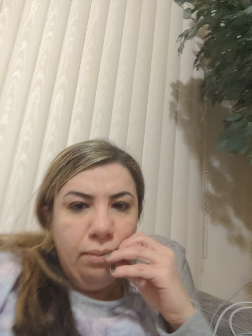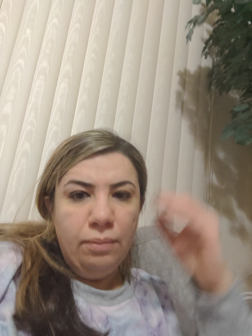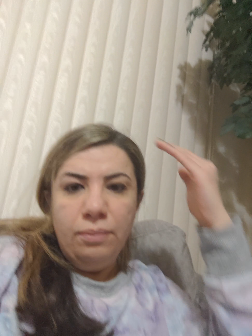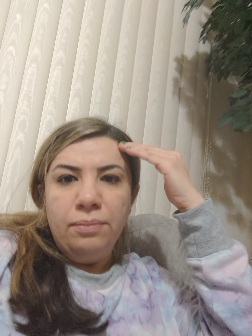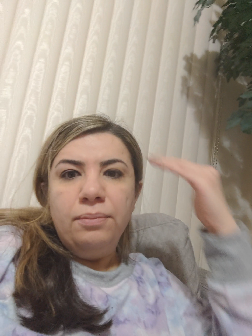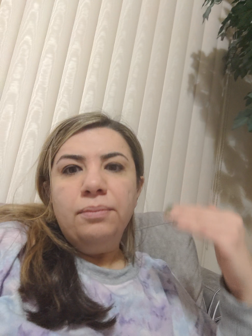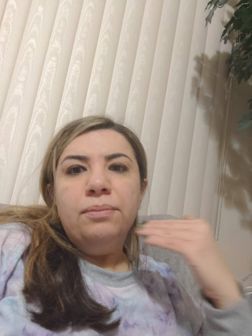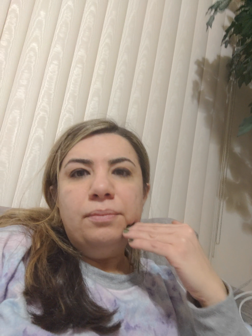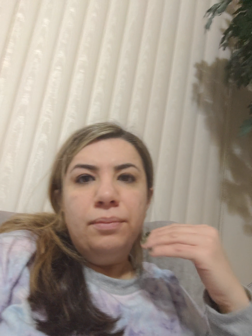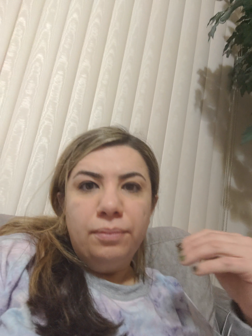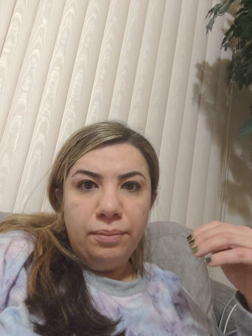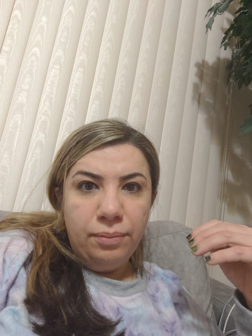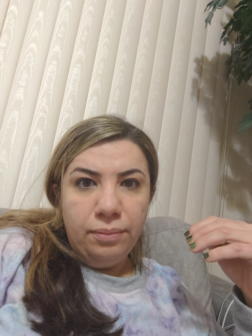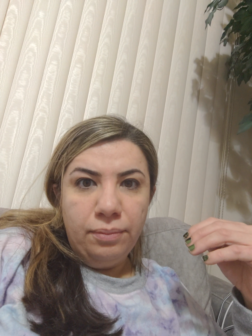head